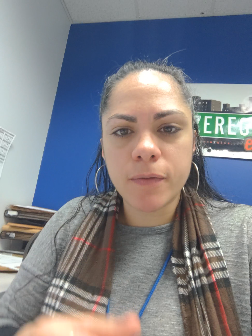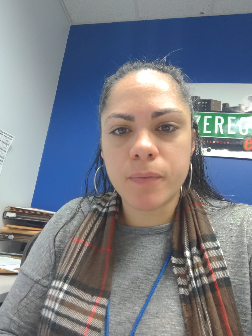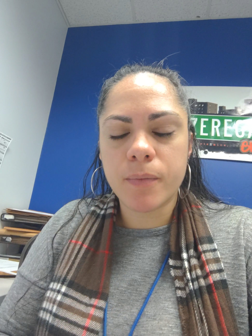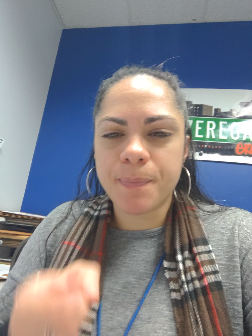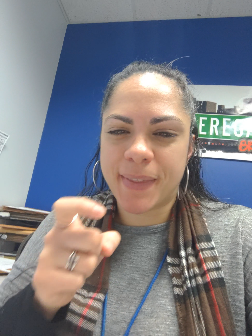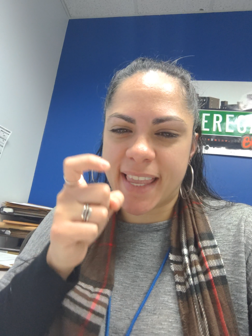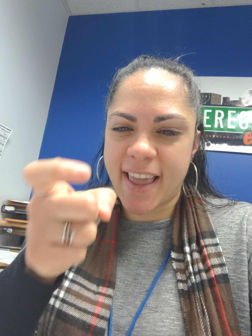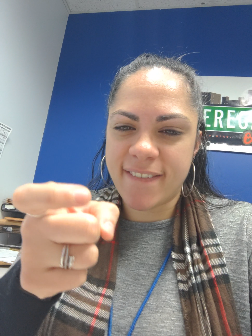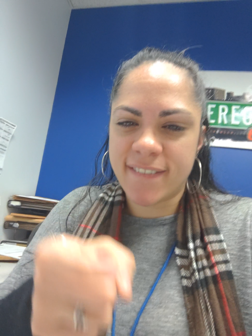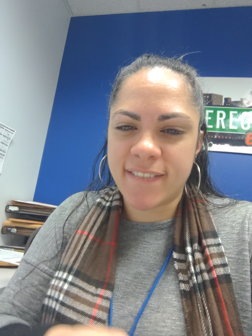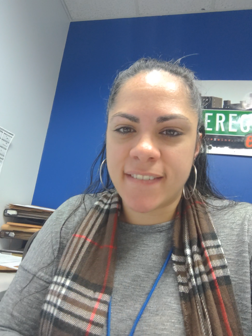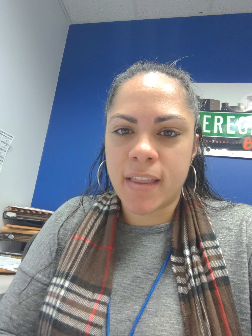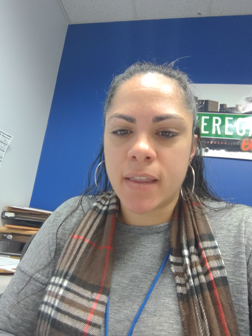gift